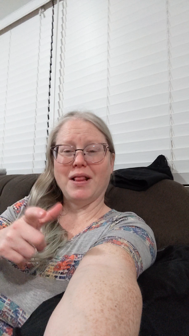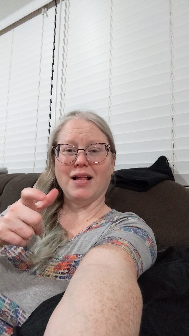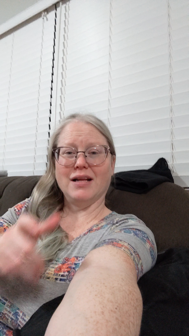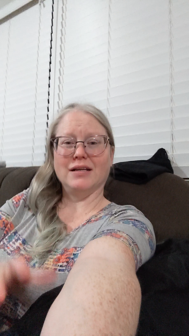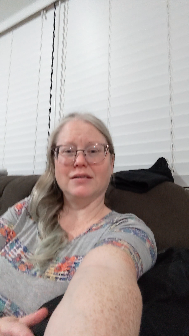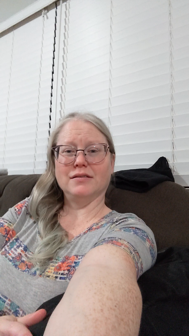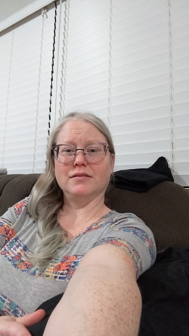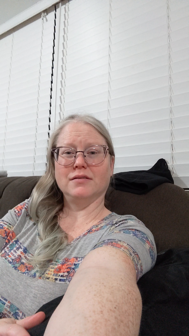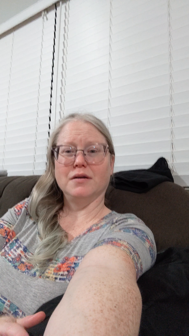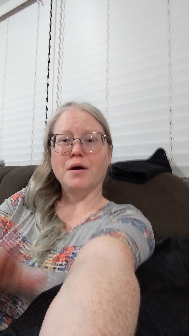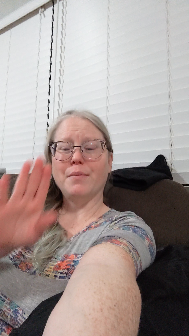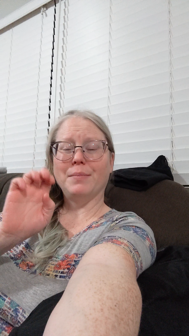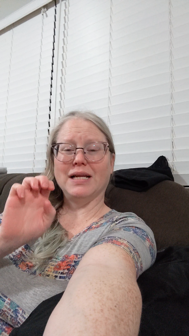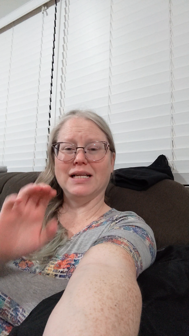be